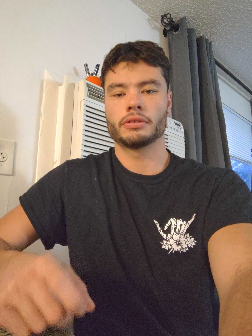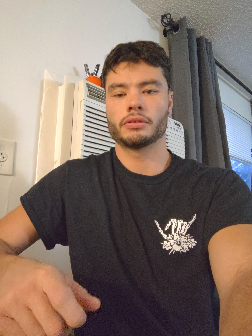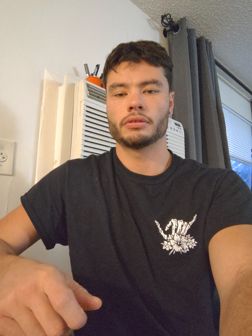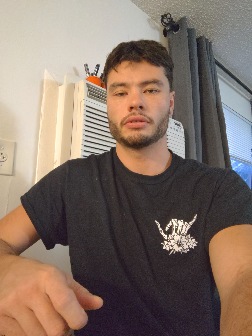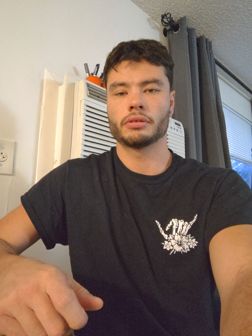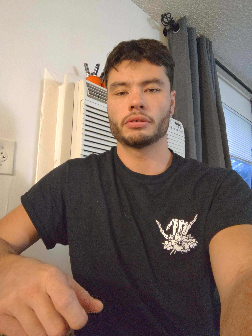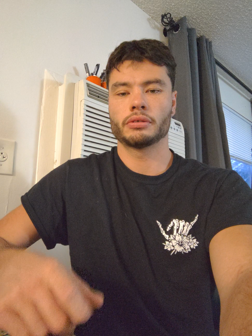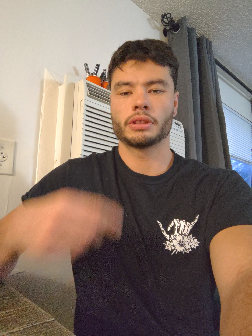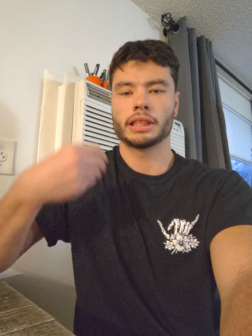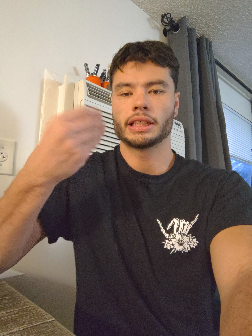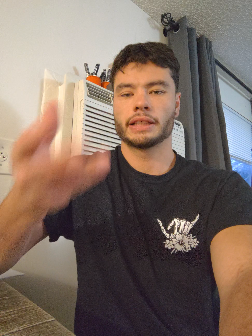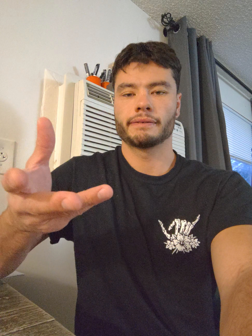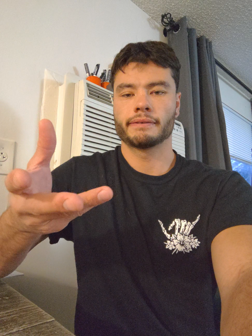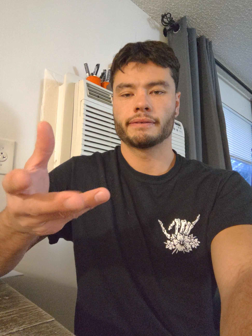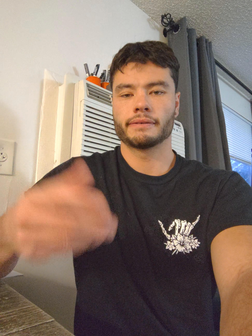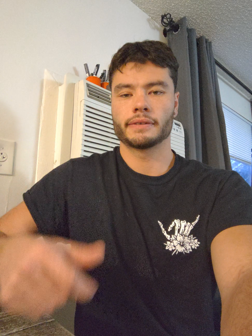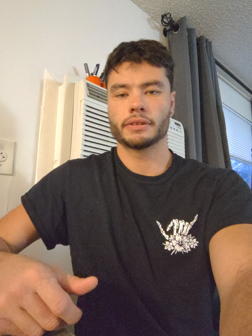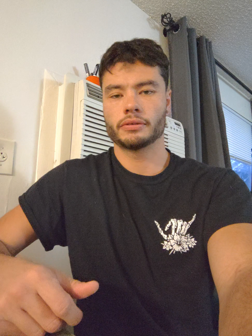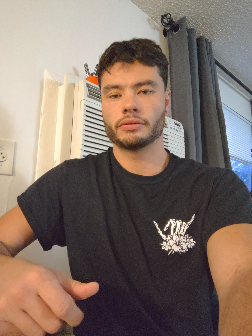give